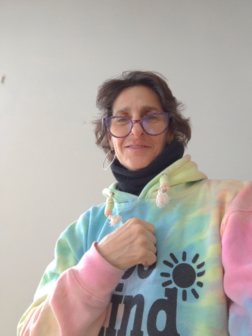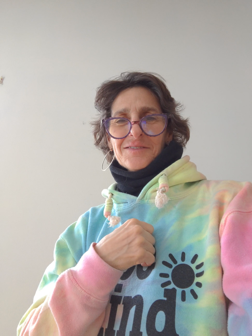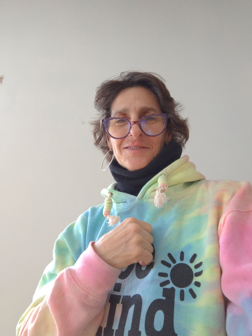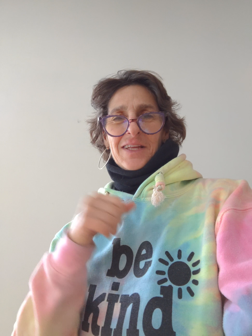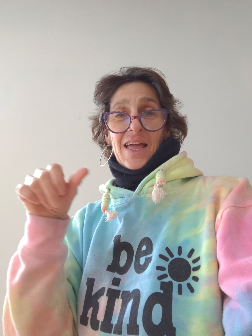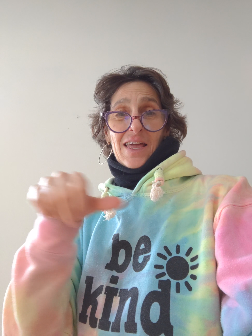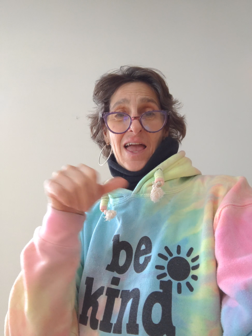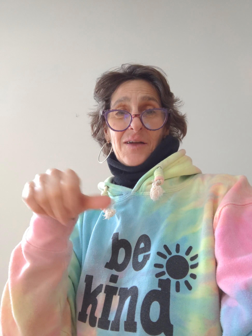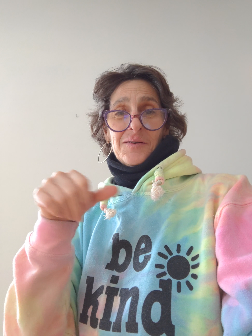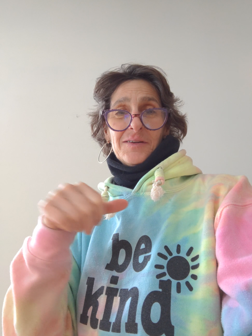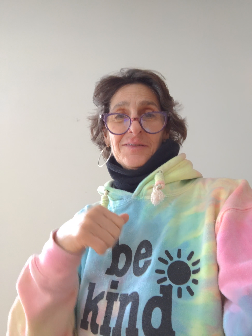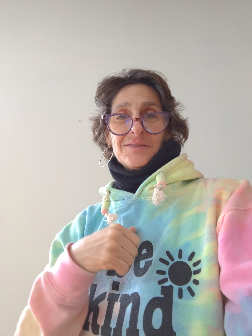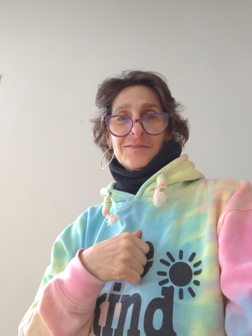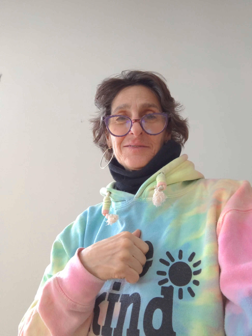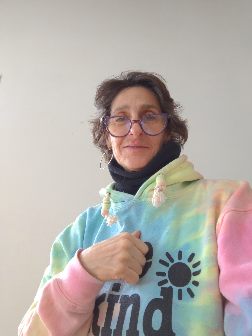carrot